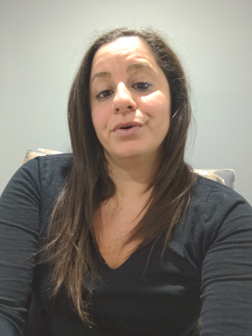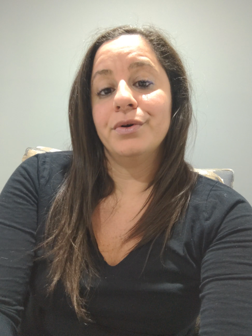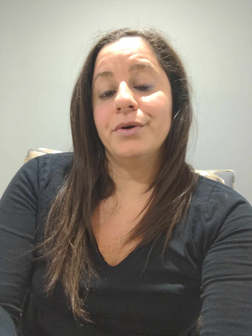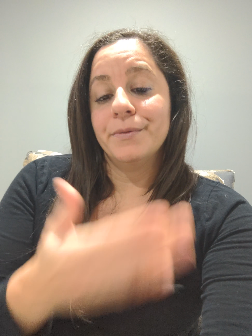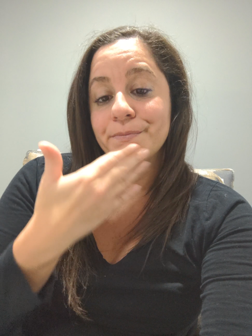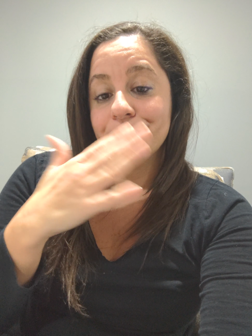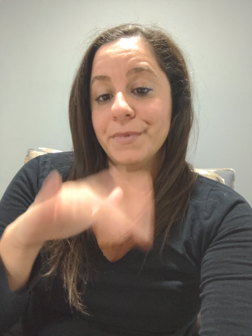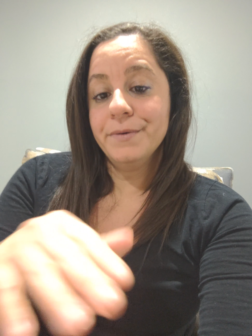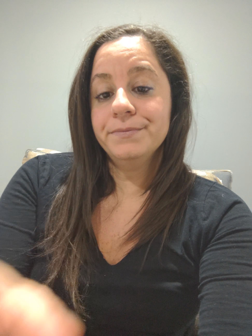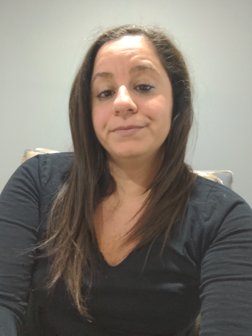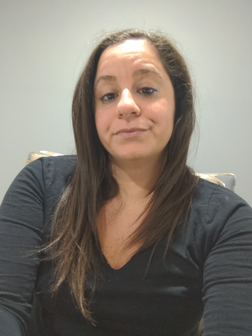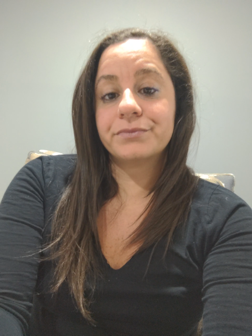bad